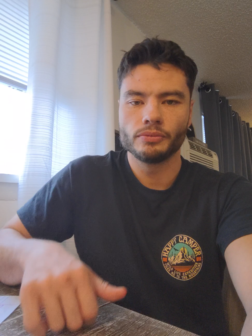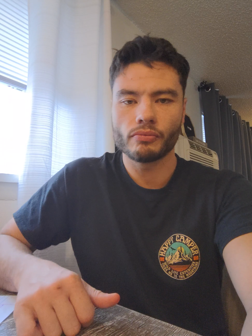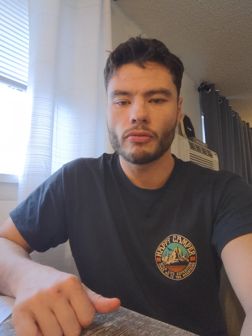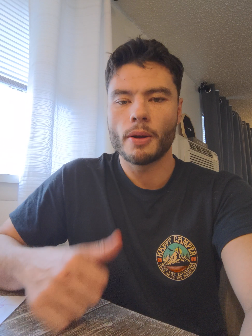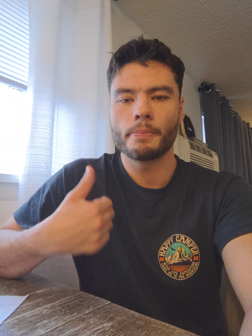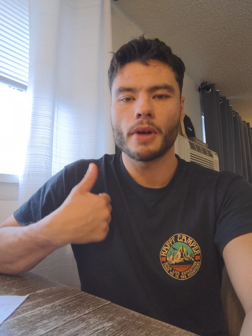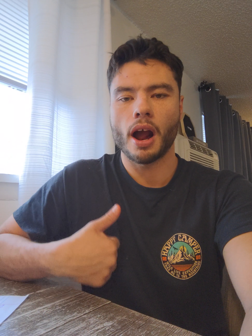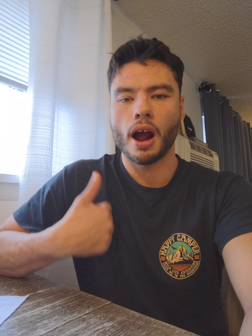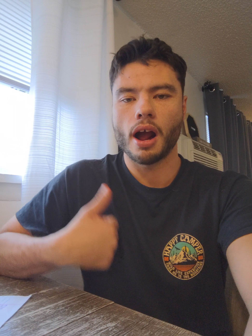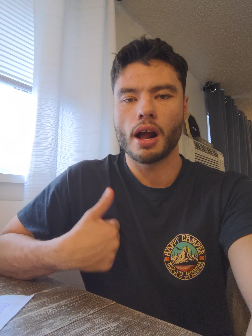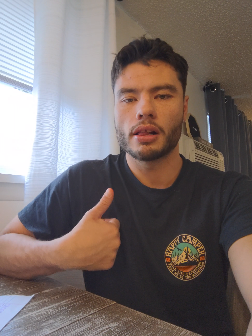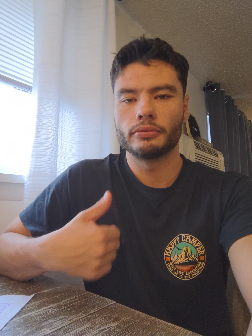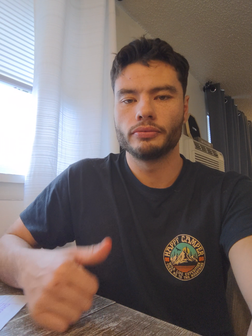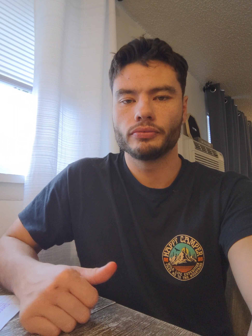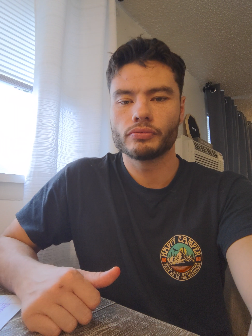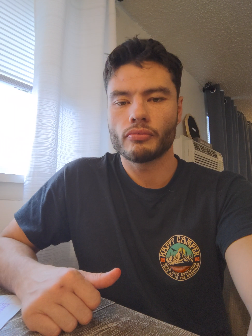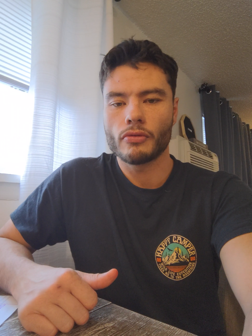bath